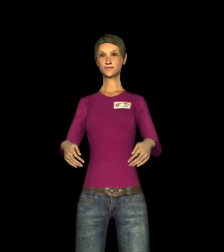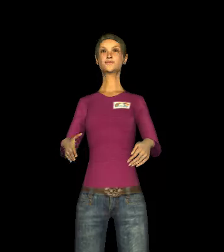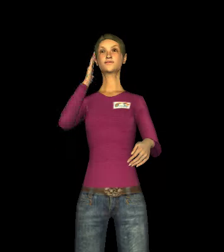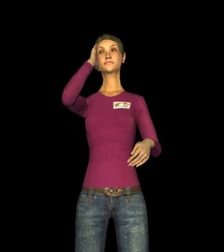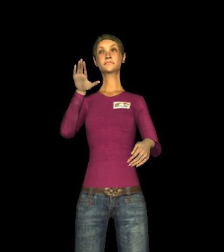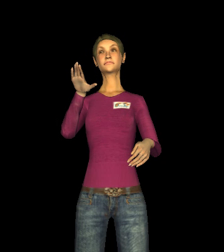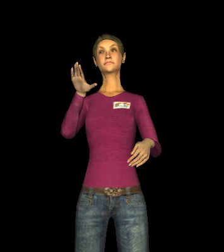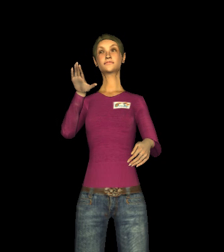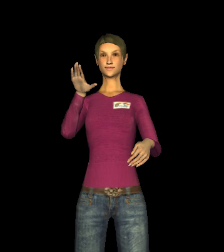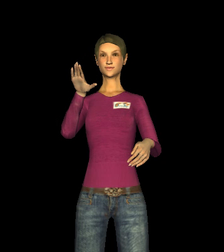لا أعلم